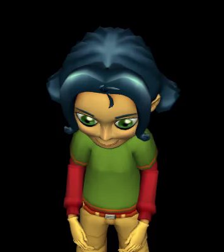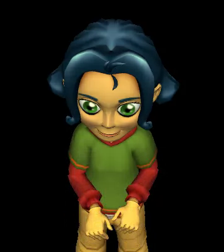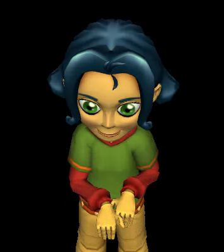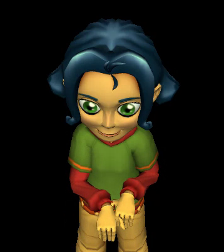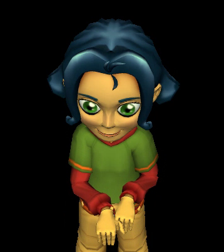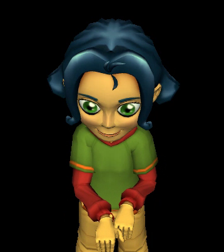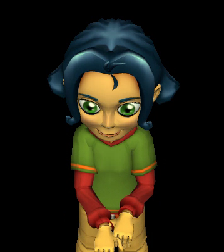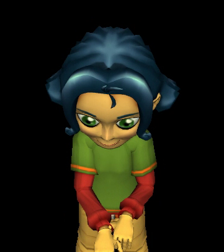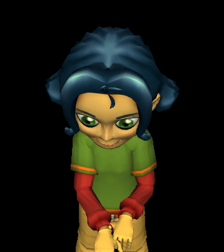مواصلة